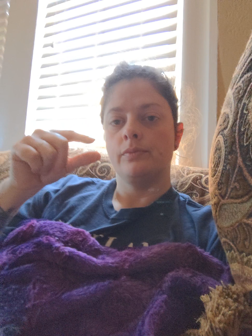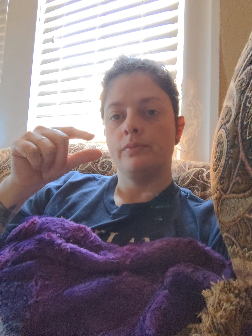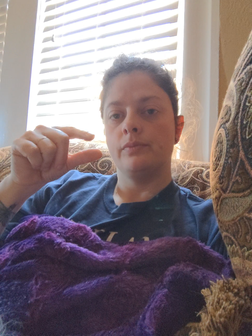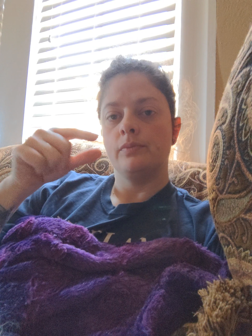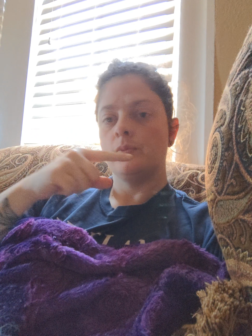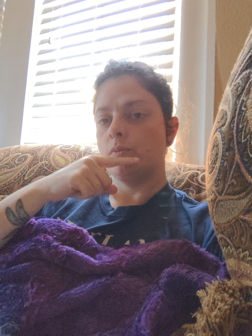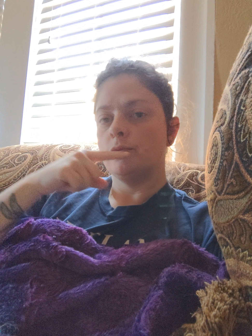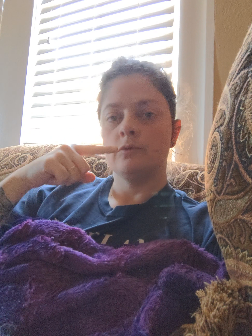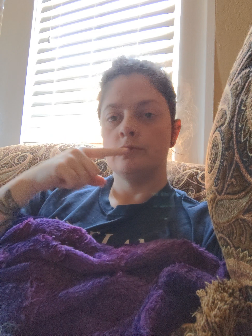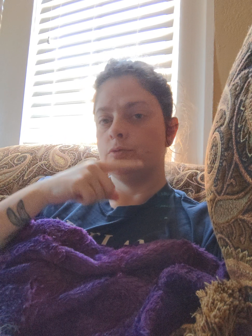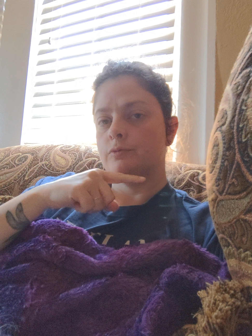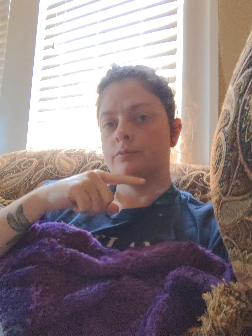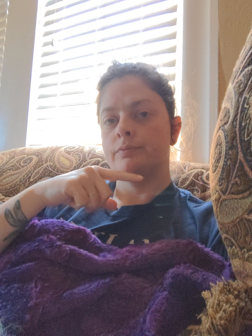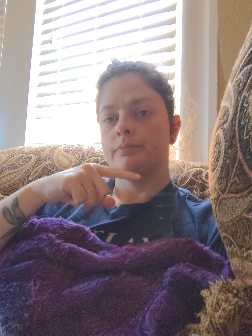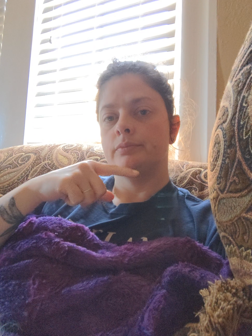toothbrush